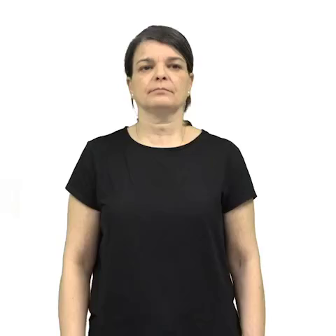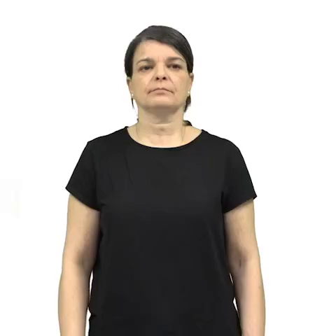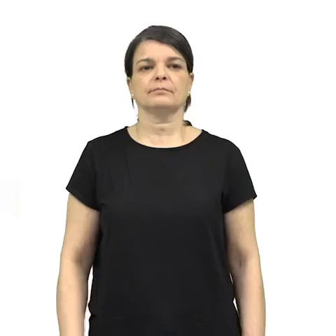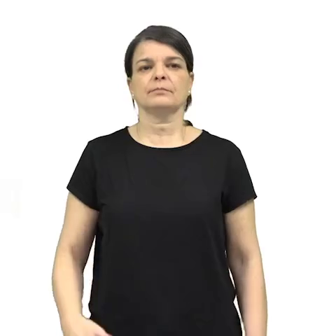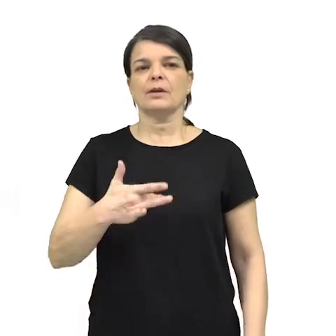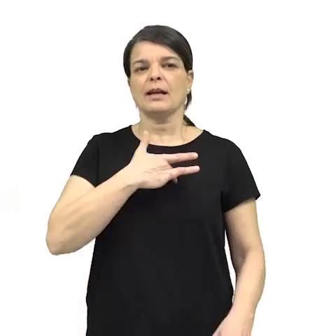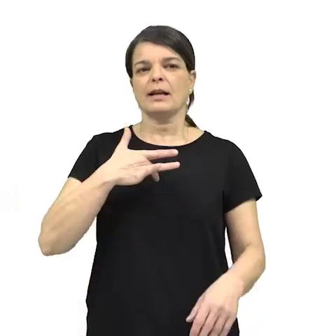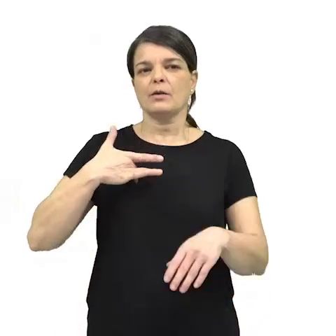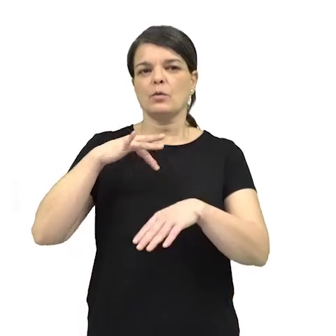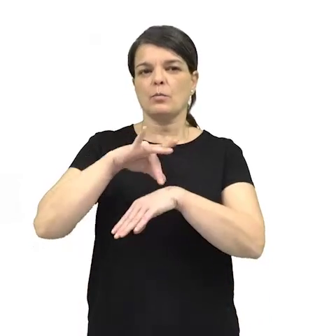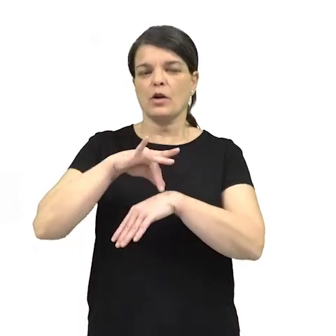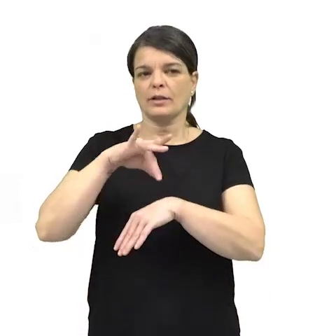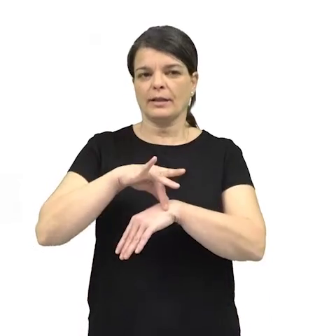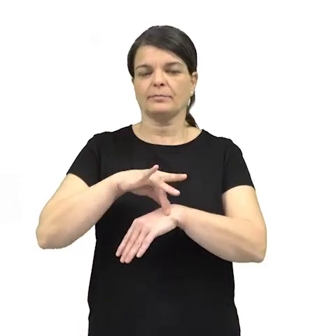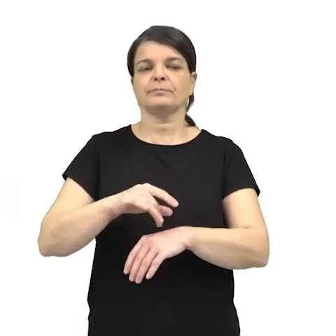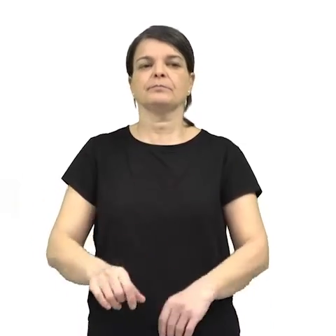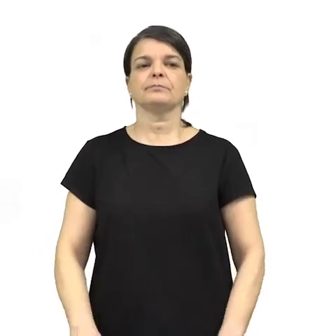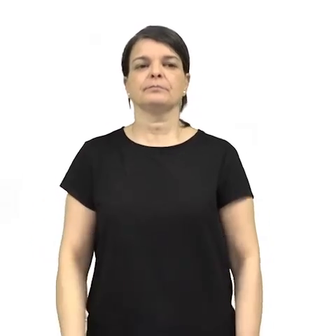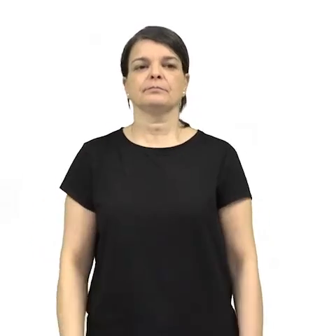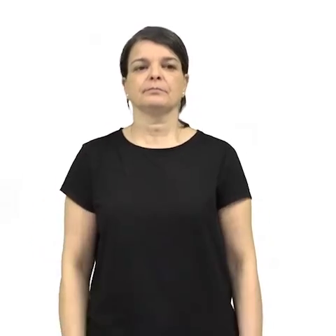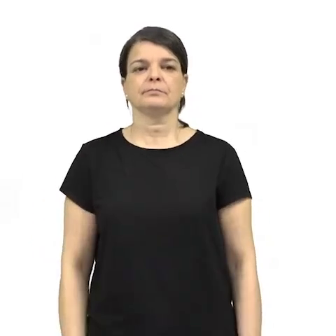pulmon enfermo